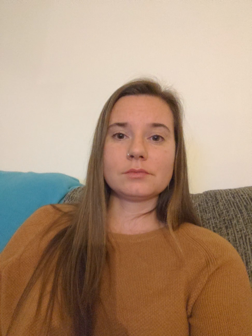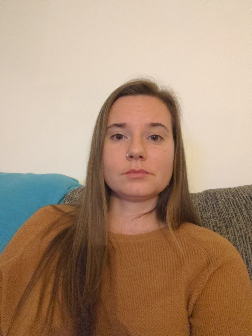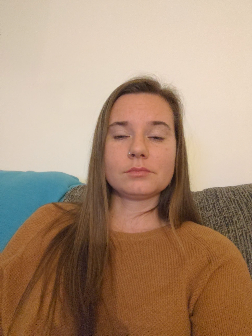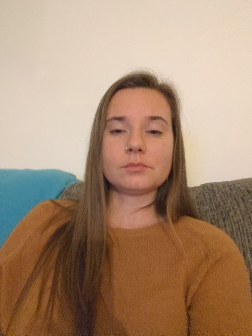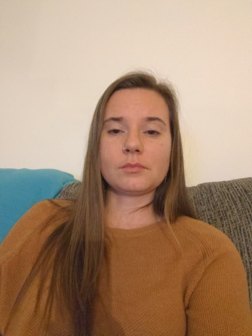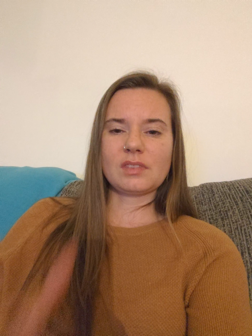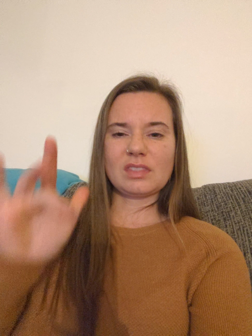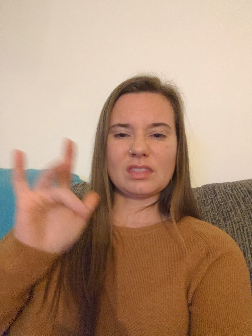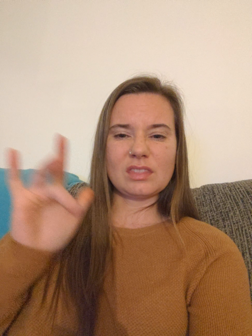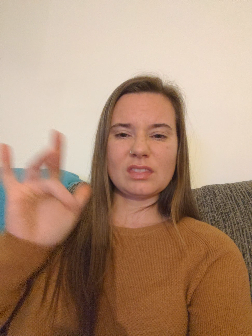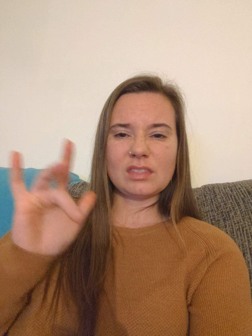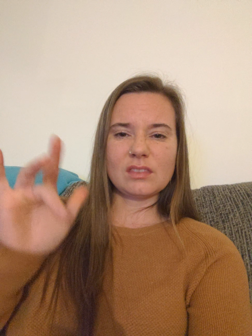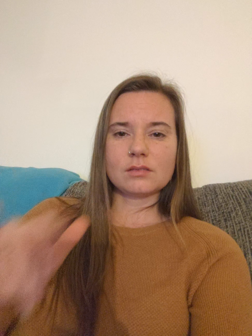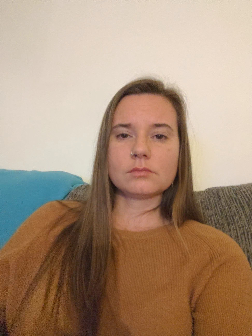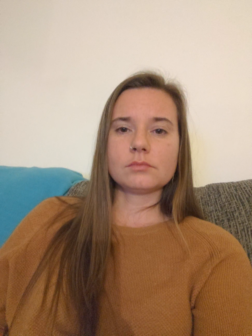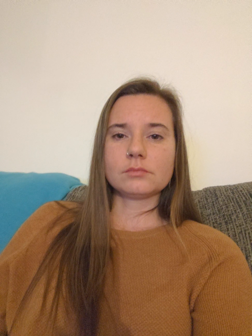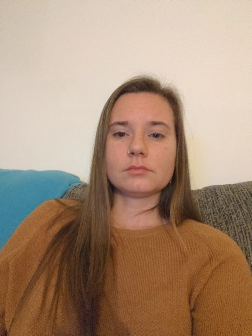yucky